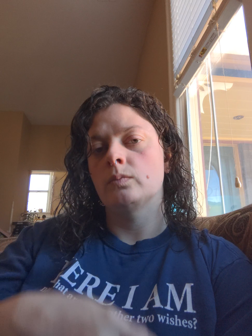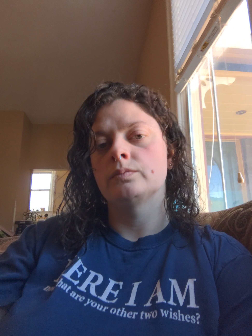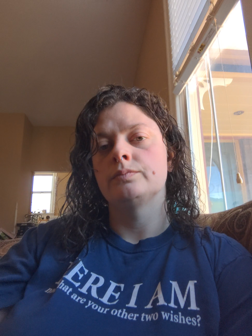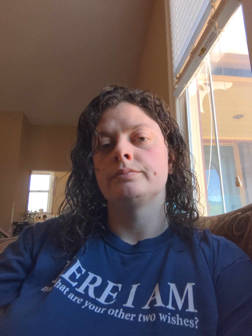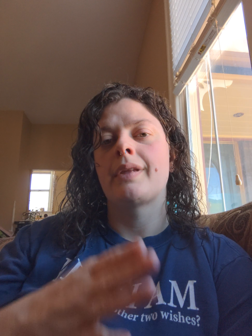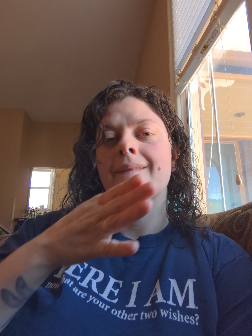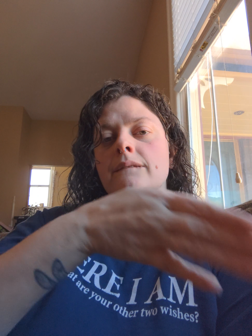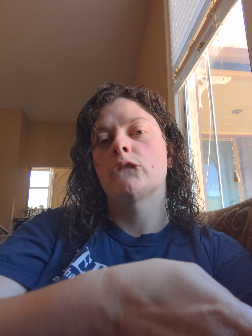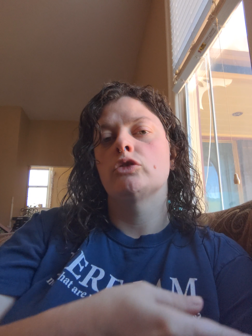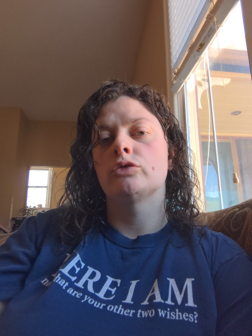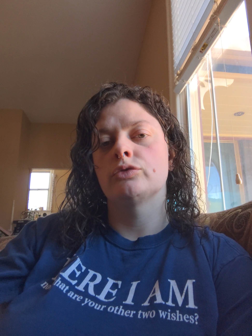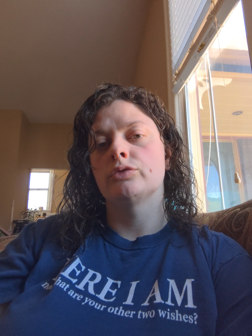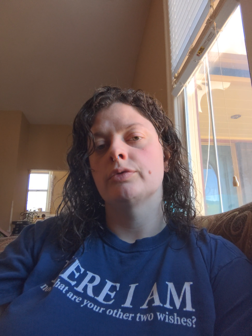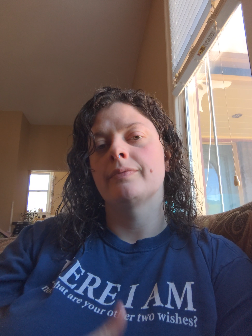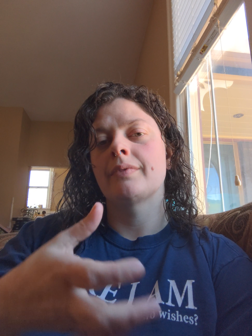after